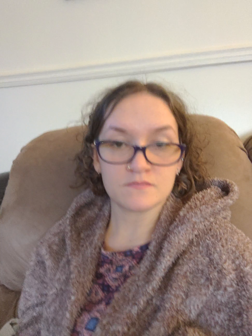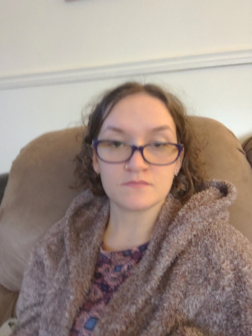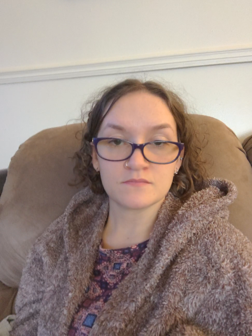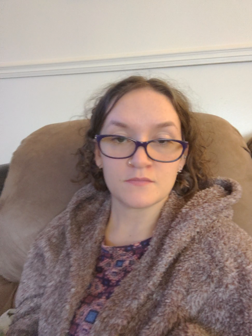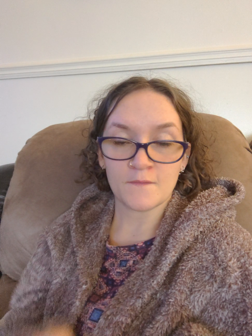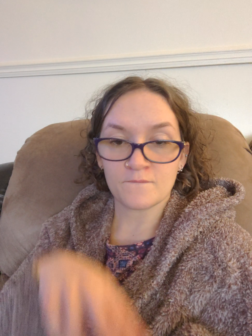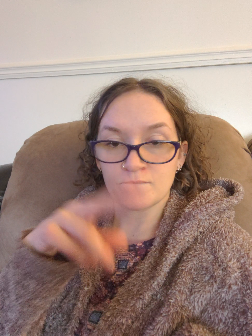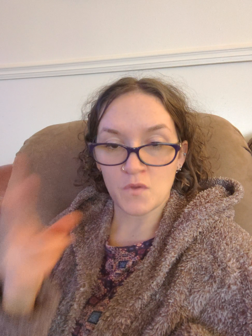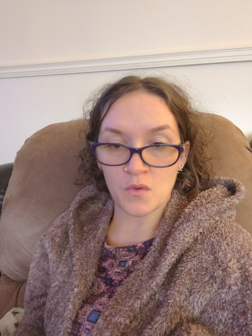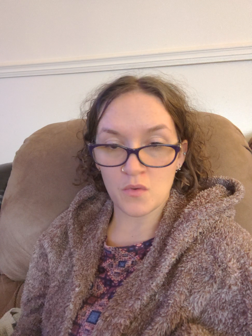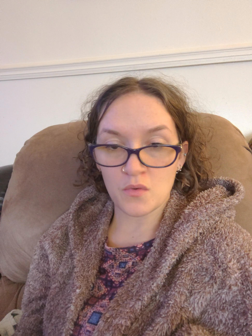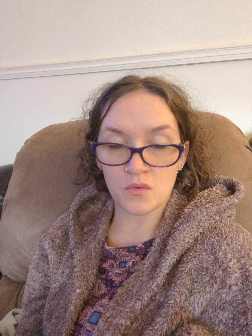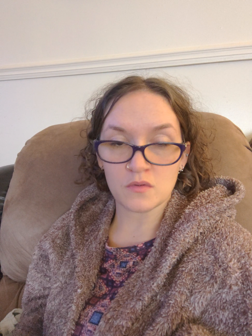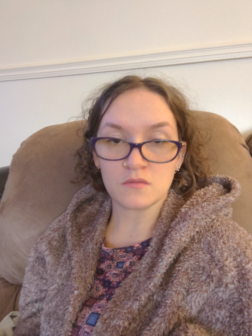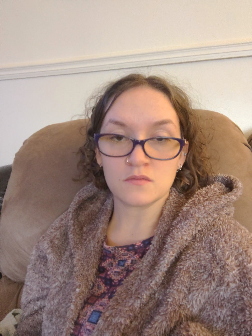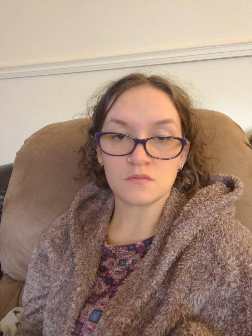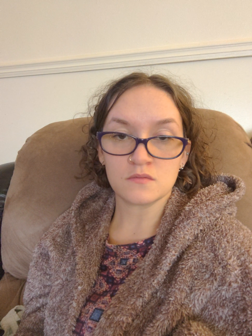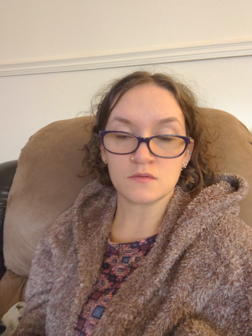fall